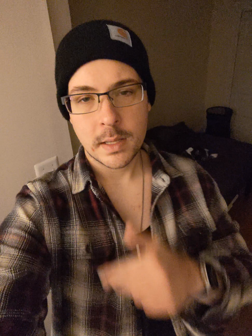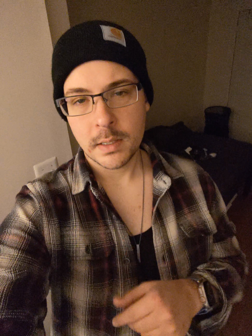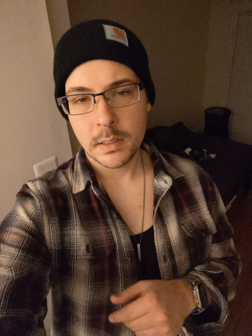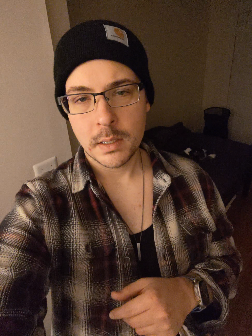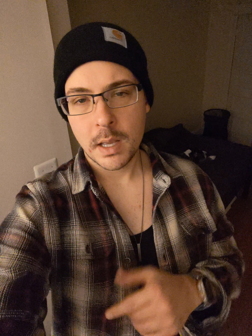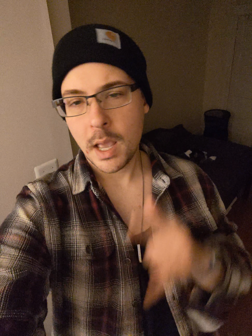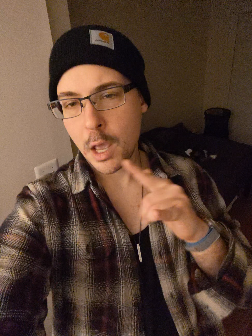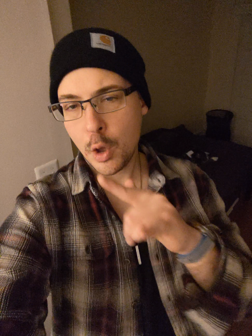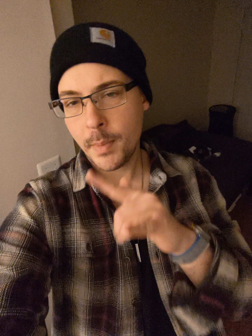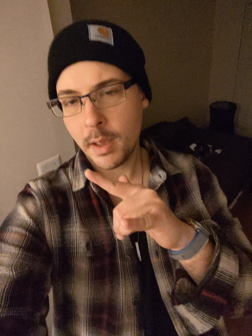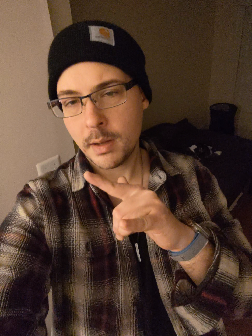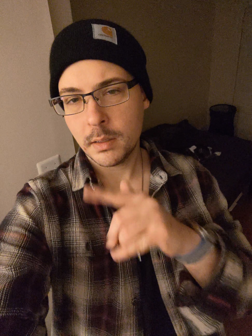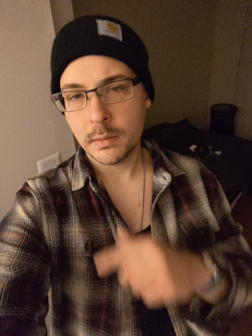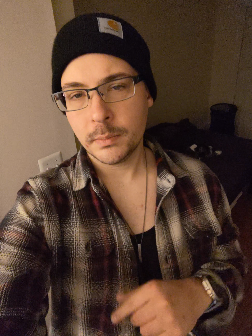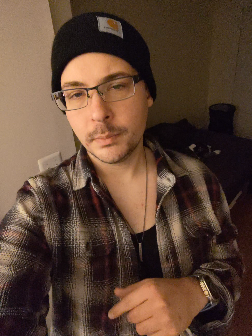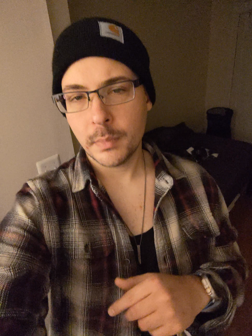airplane